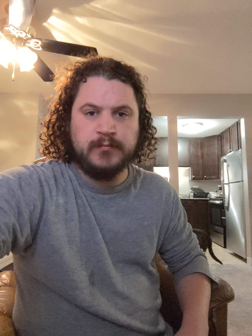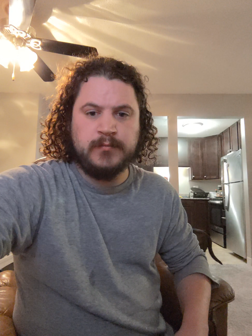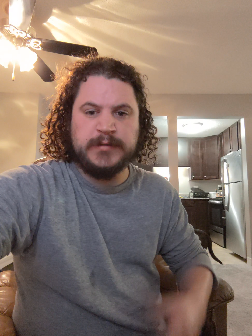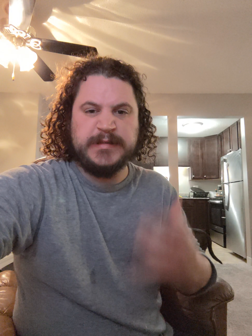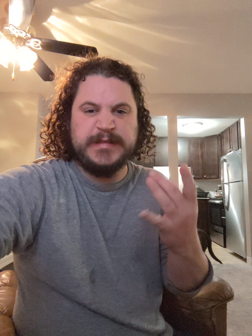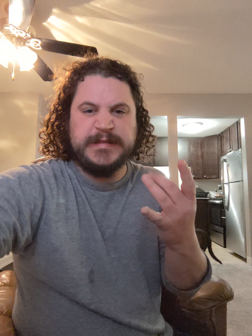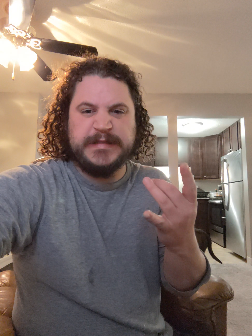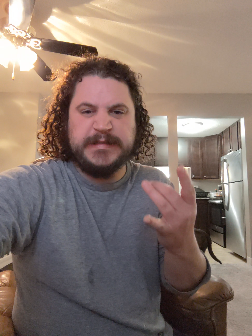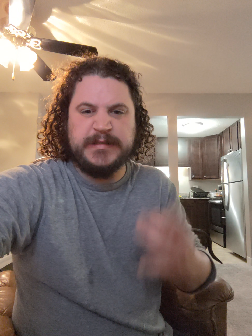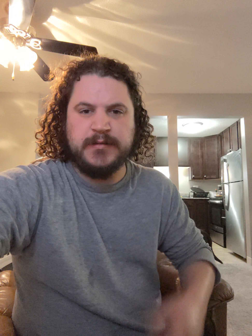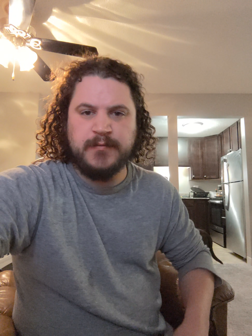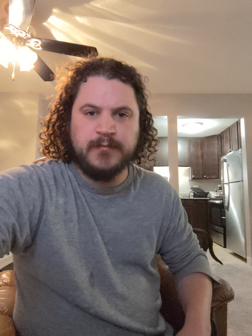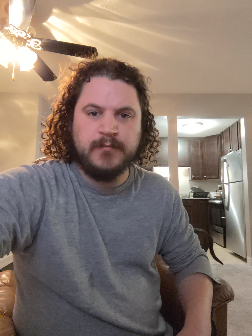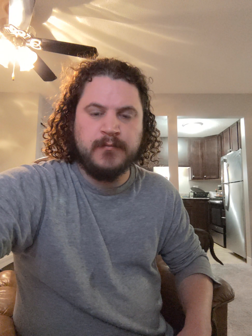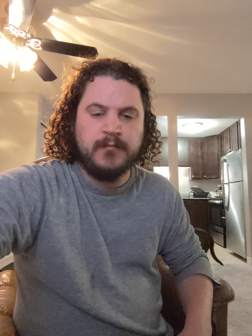sticky